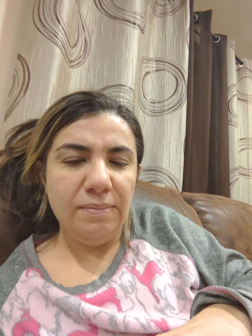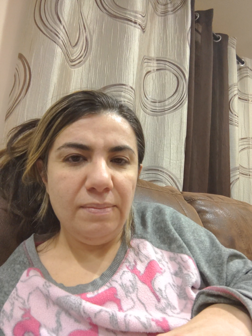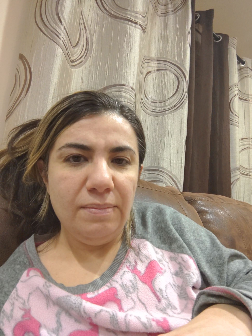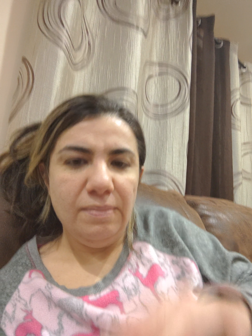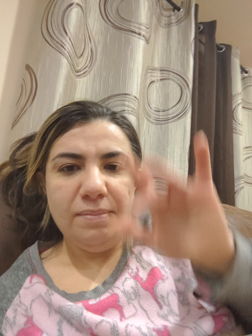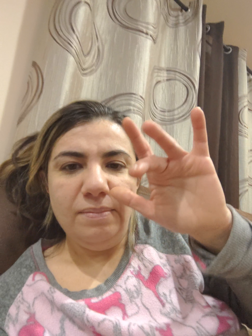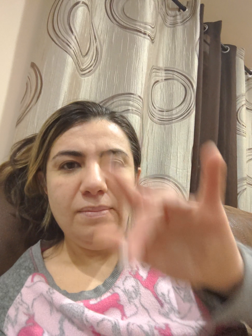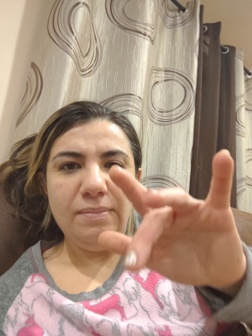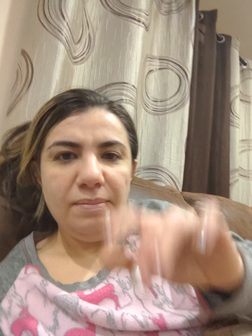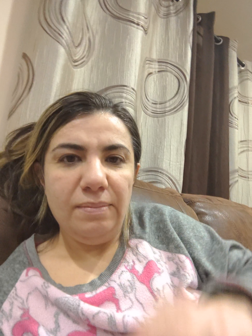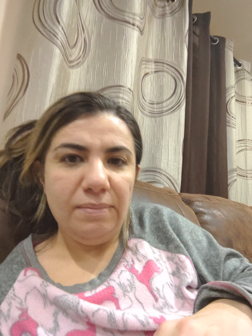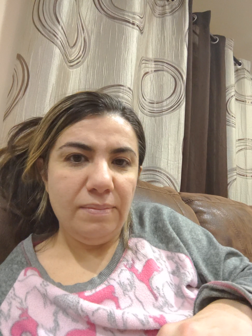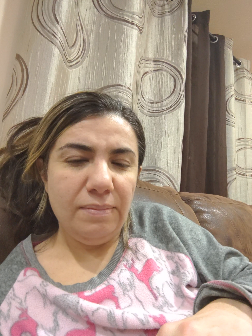touch